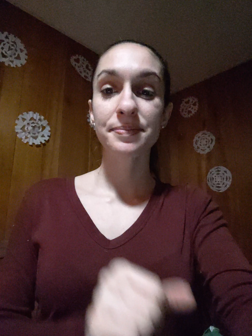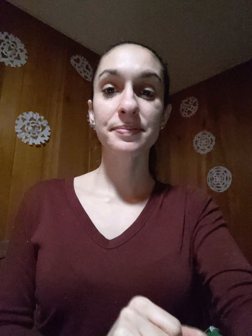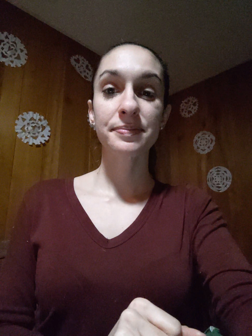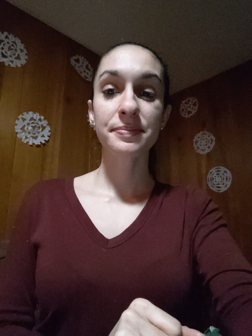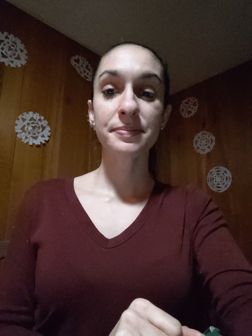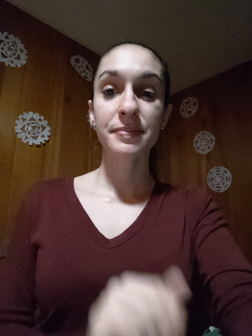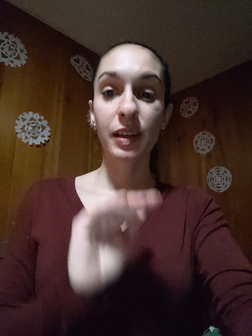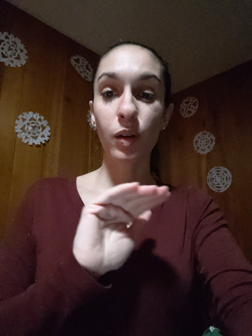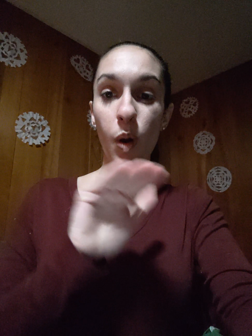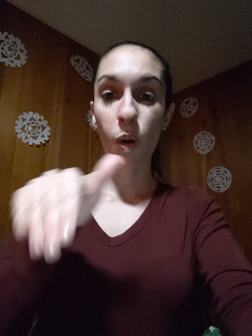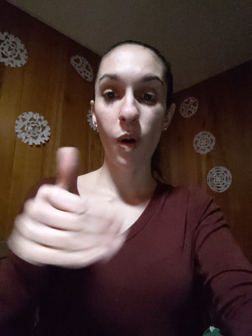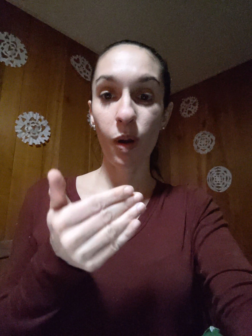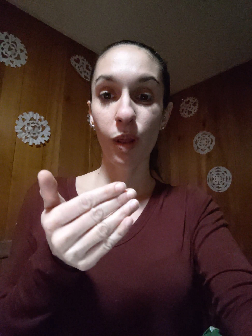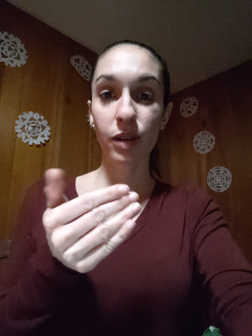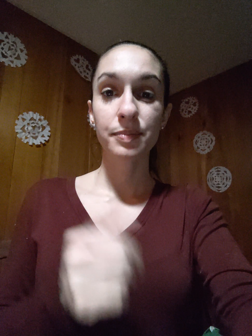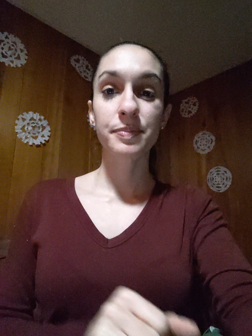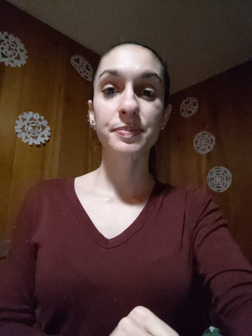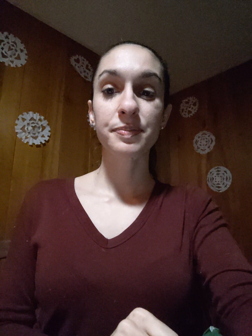all